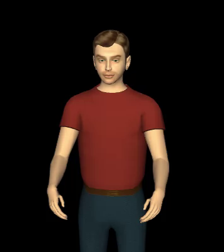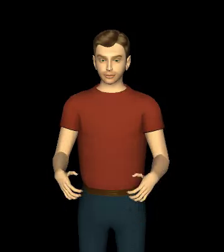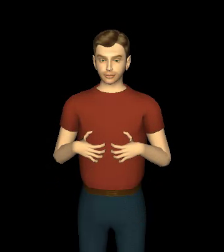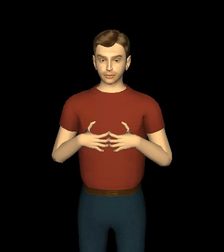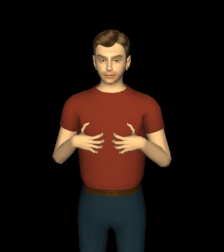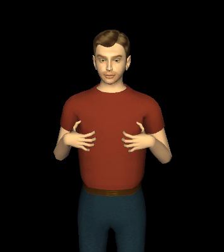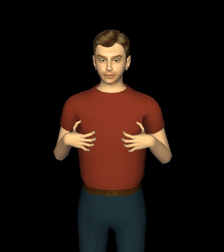عالم